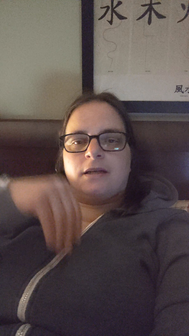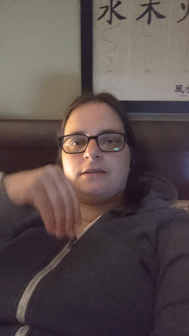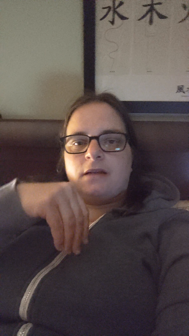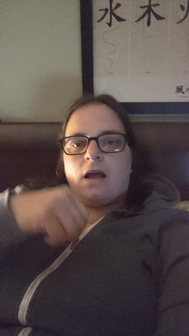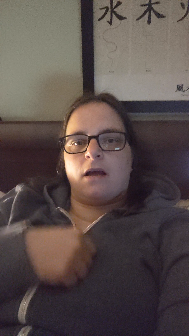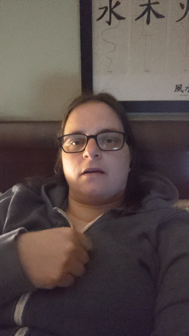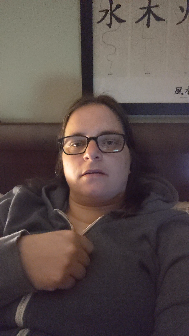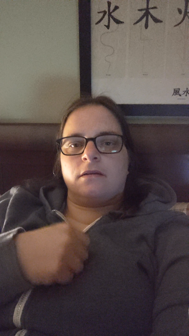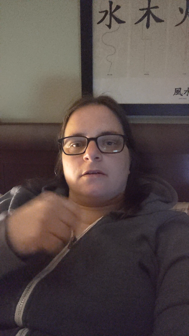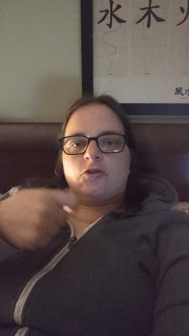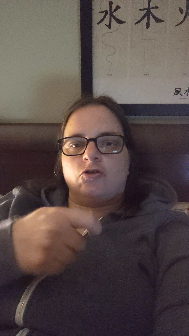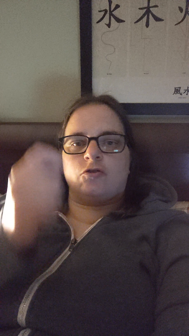shovel